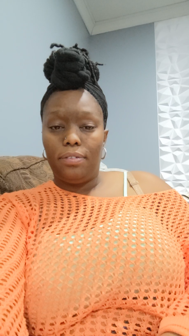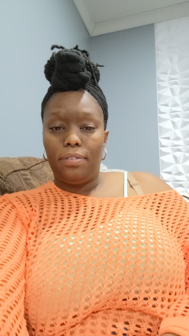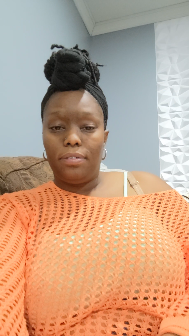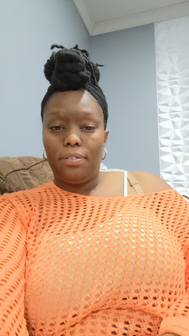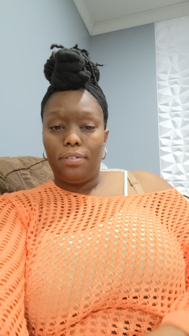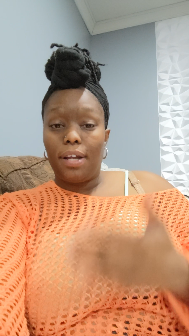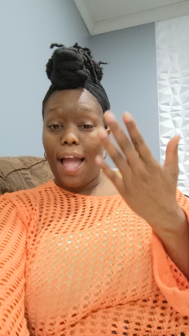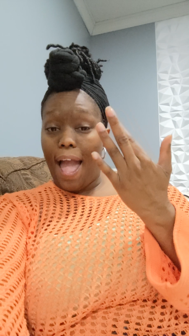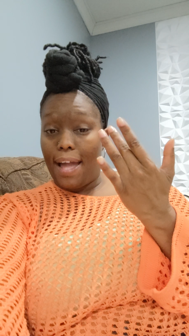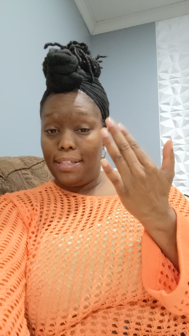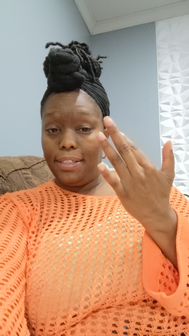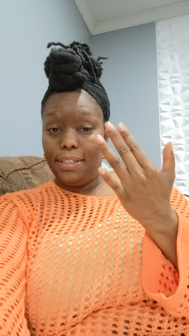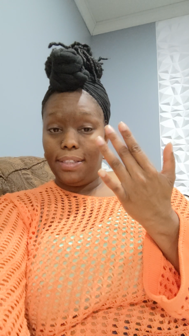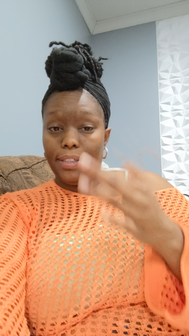hand